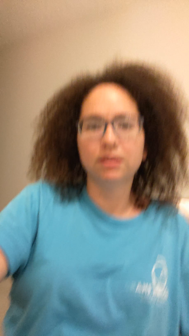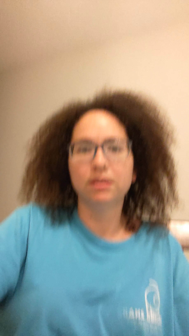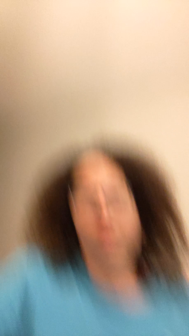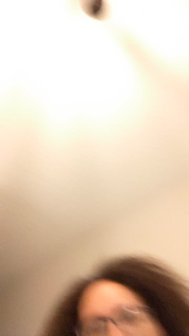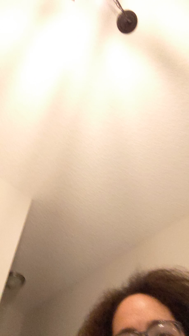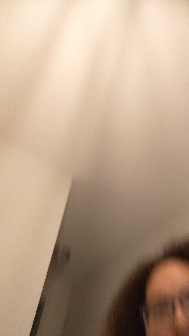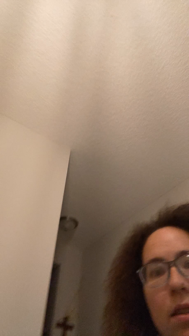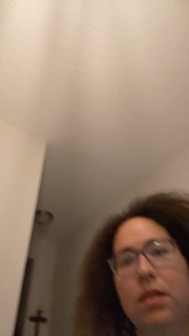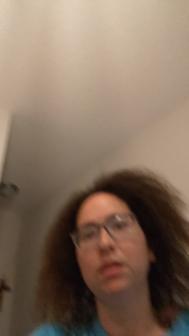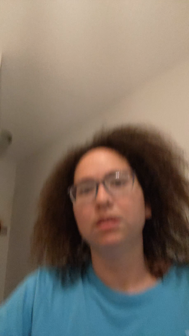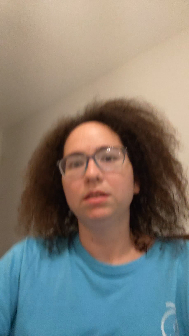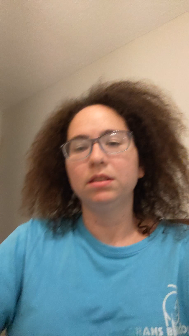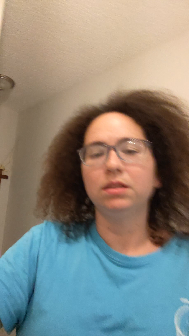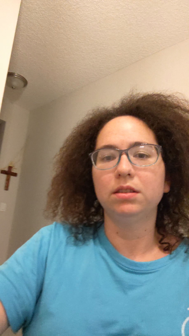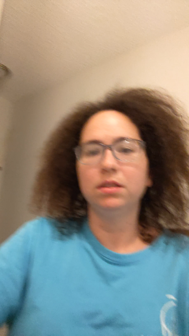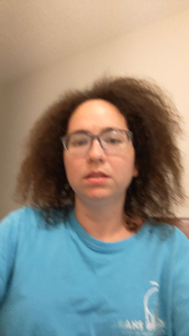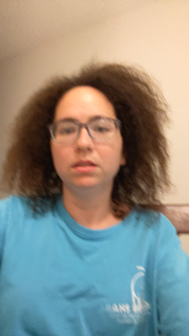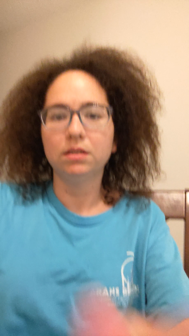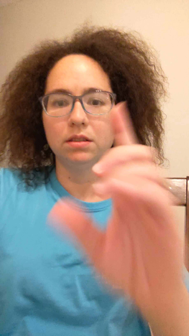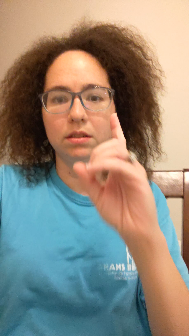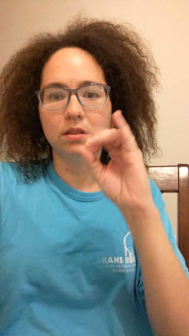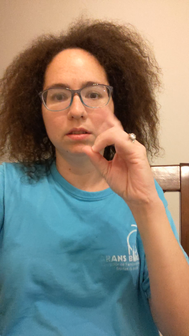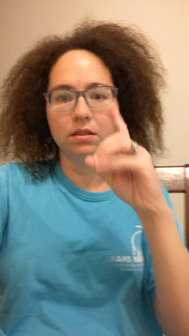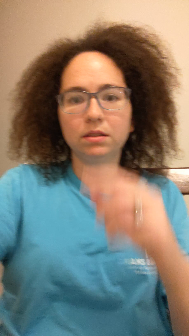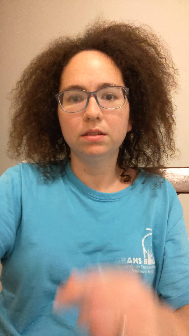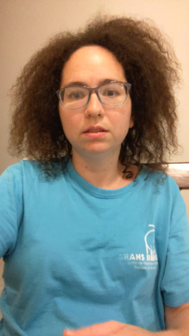did